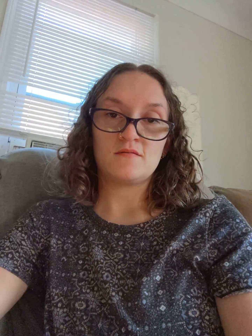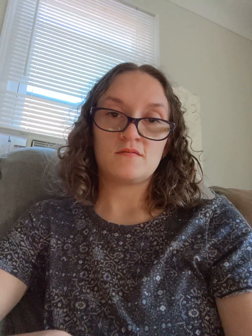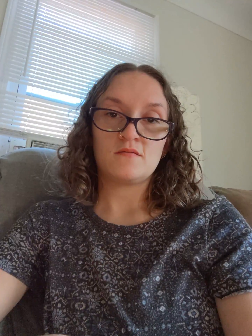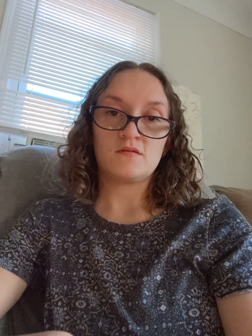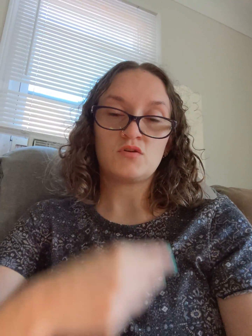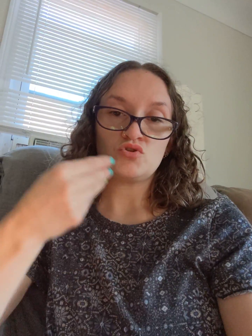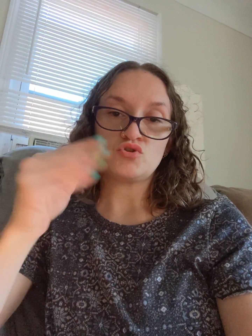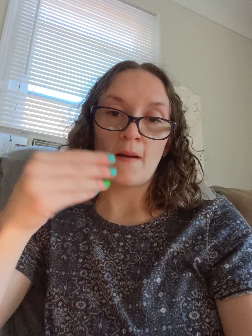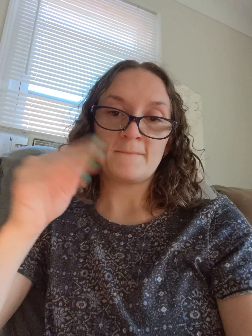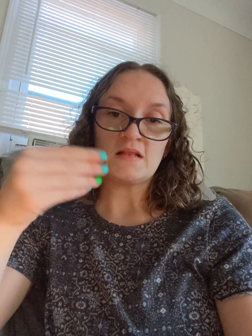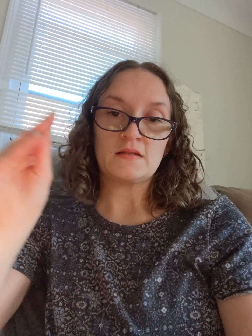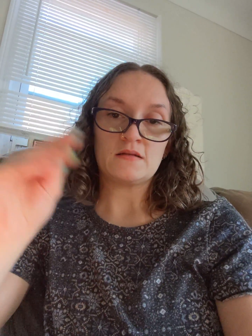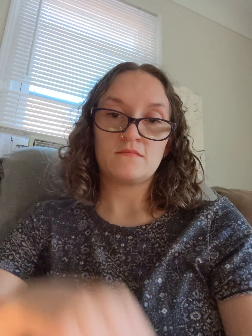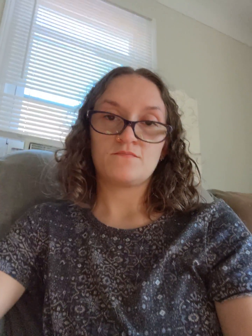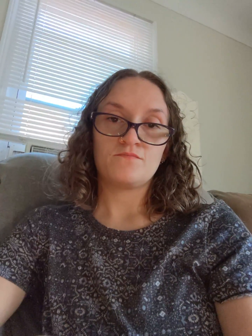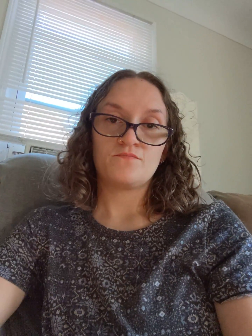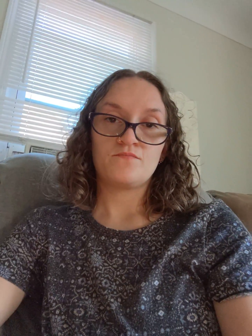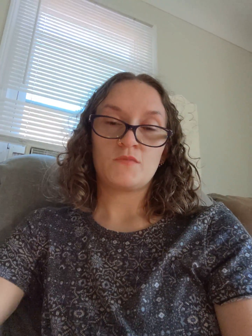shopping